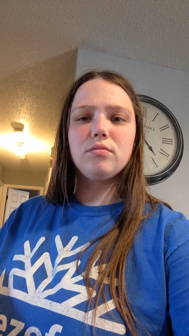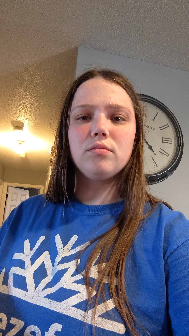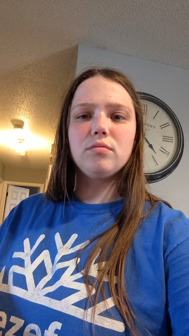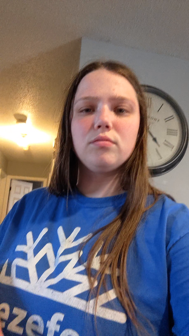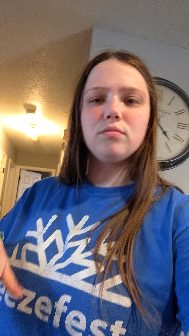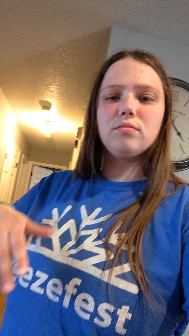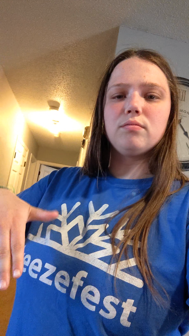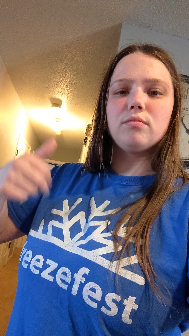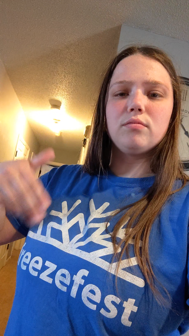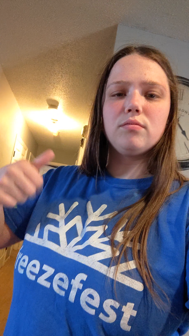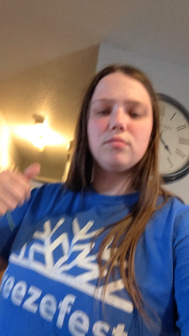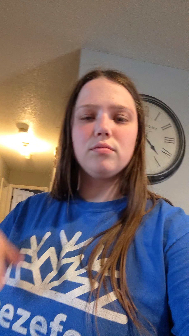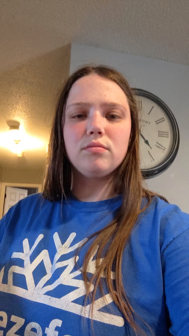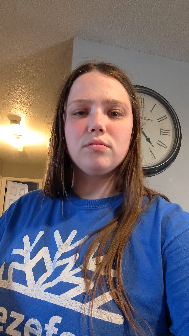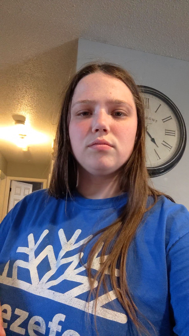pants